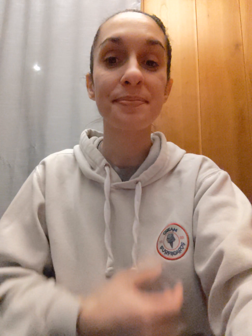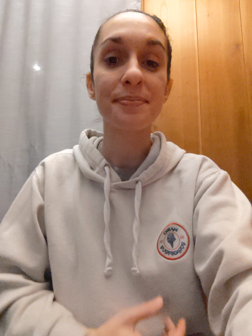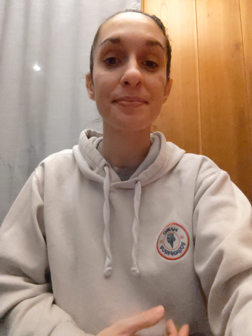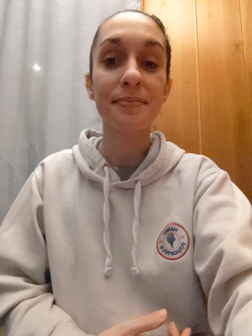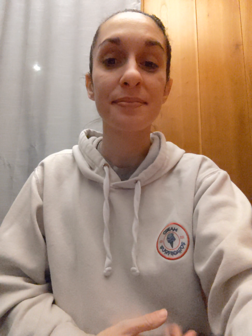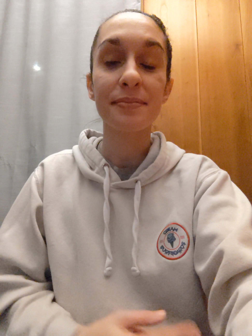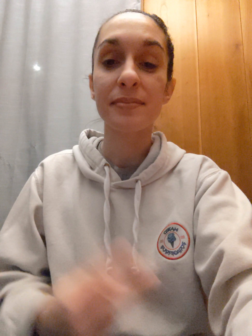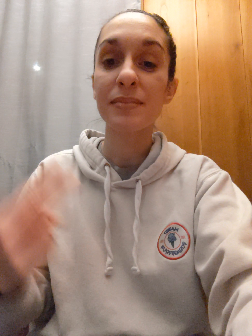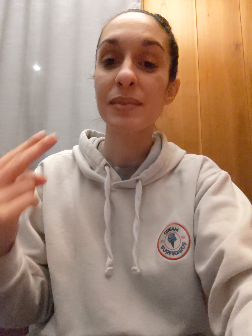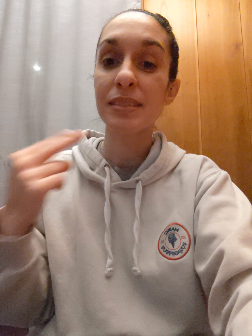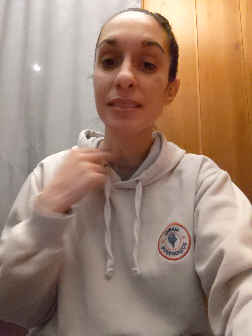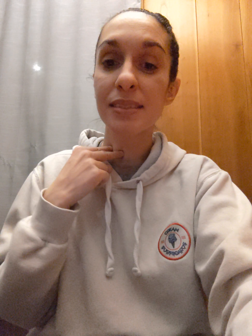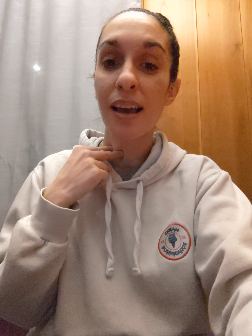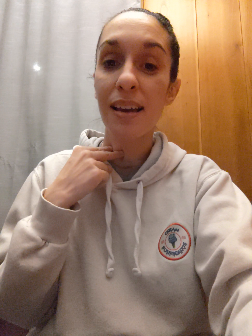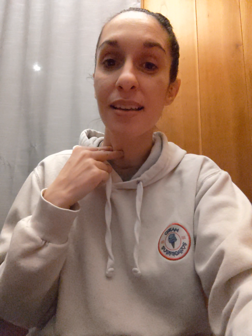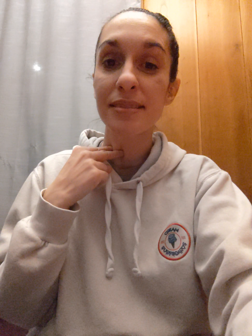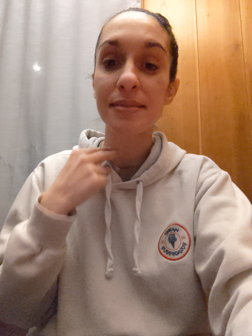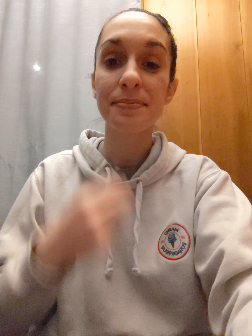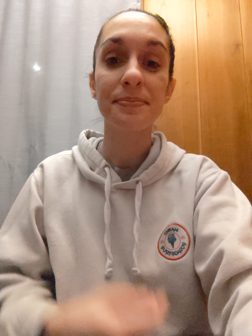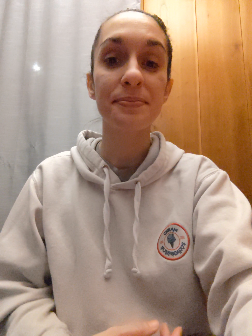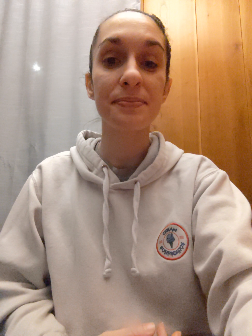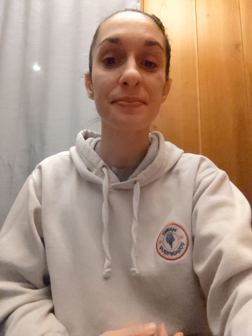stuck